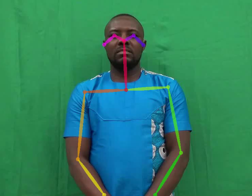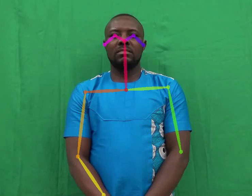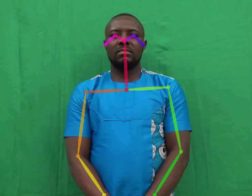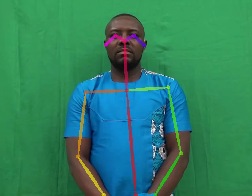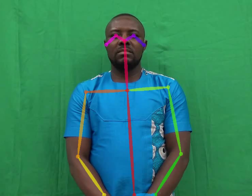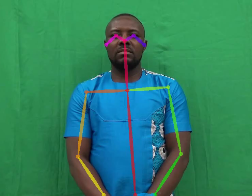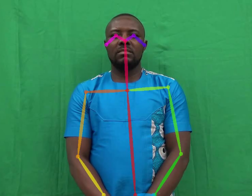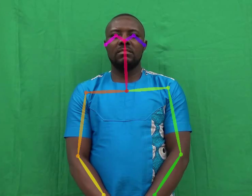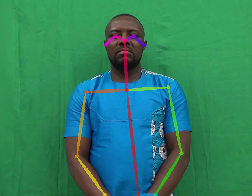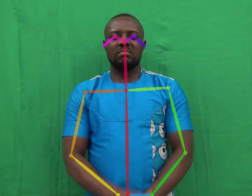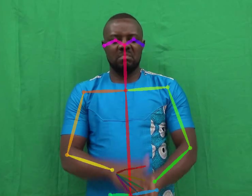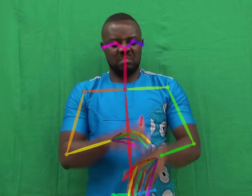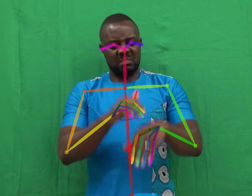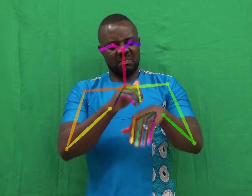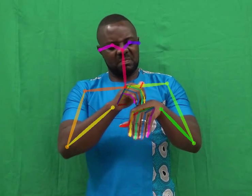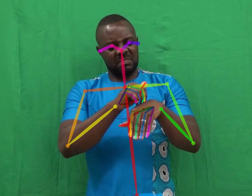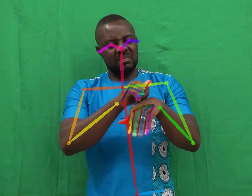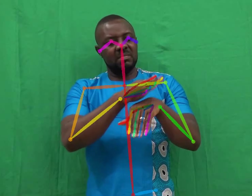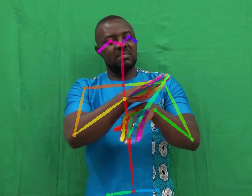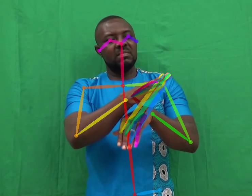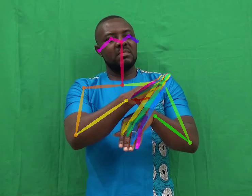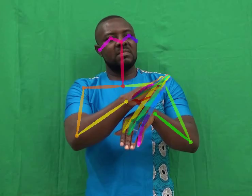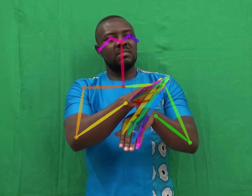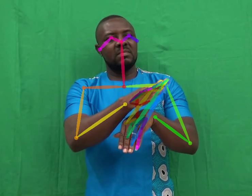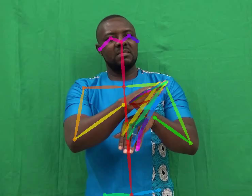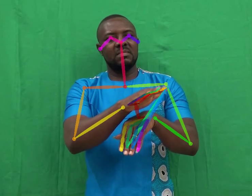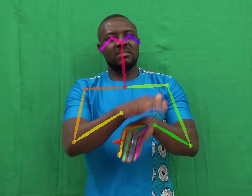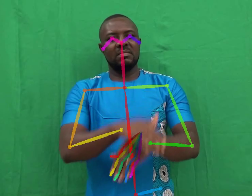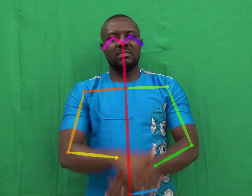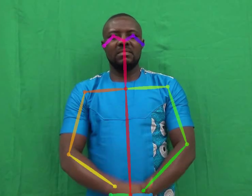send